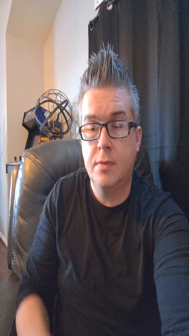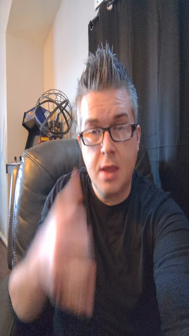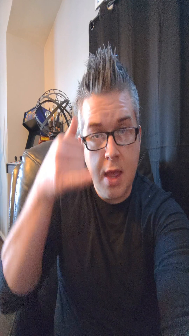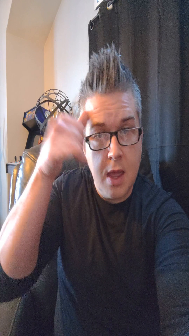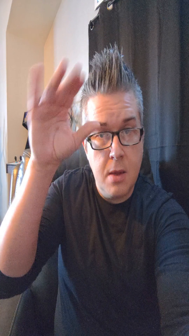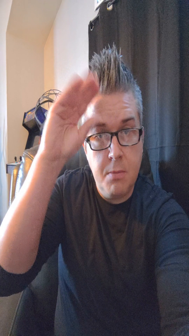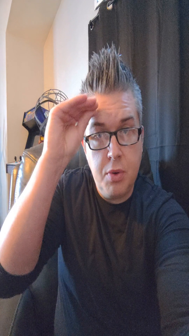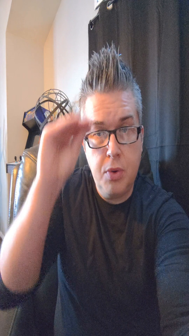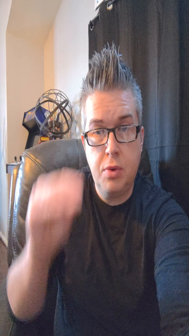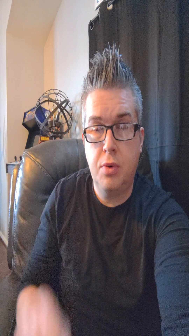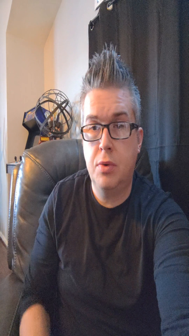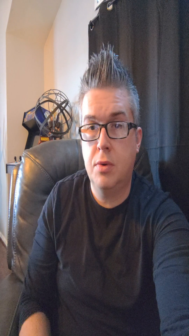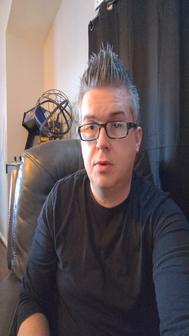cowboy